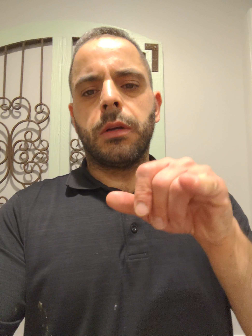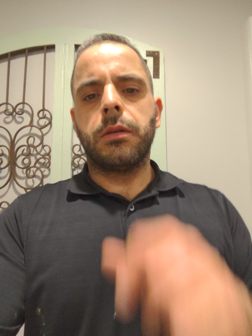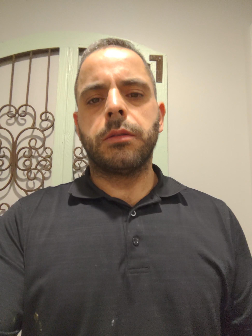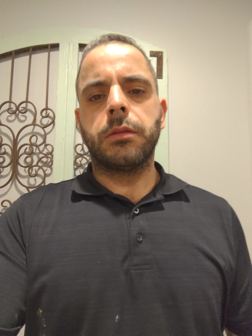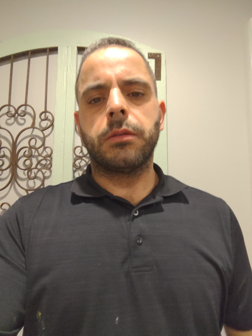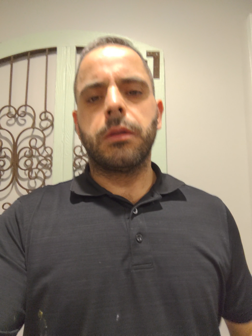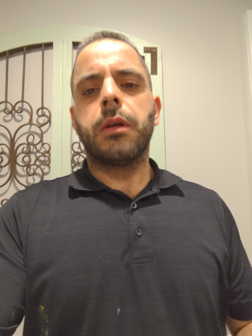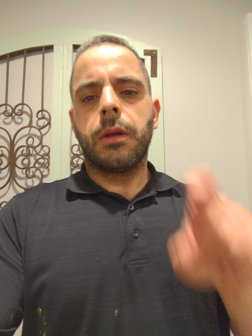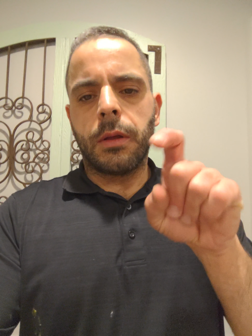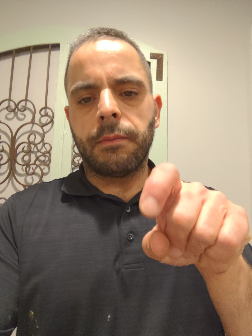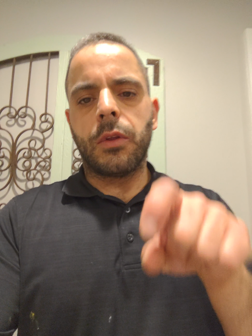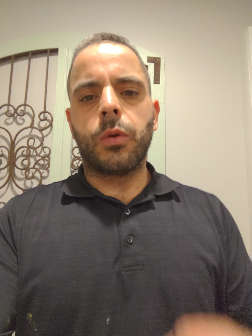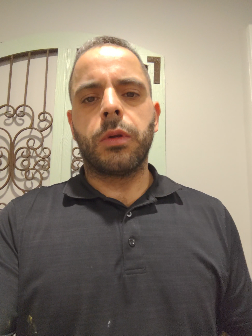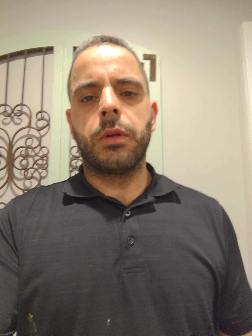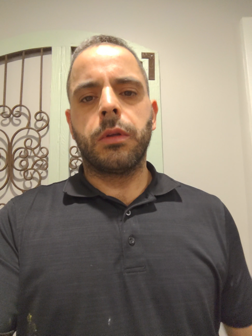have to